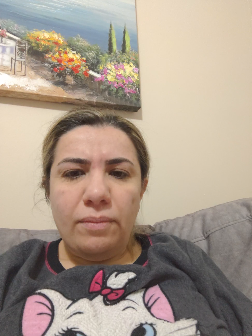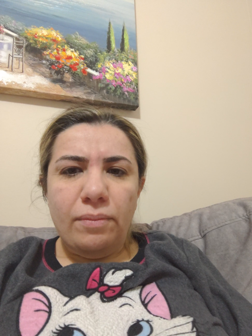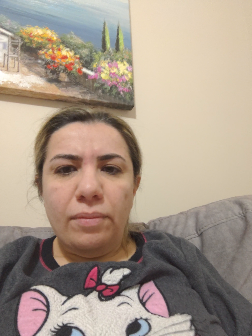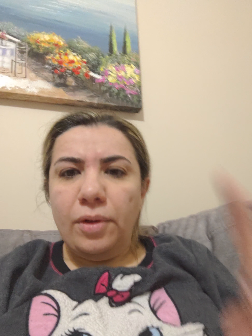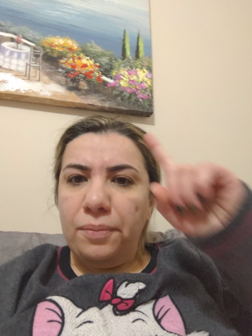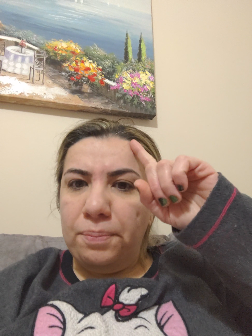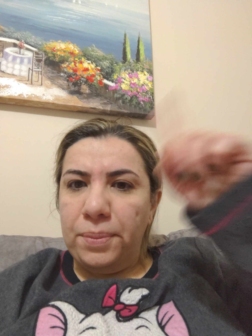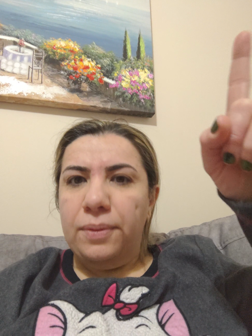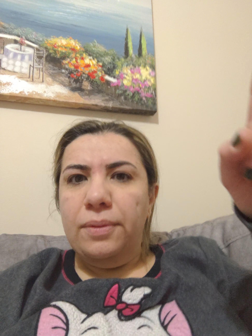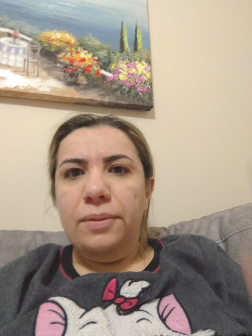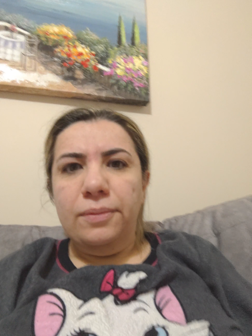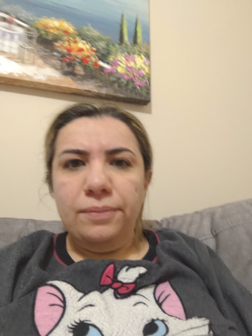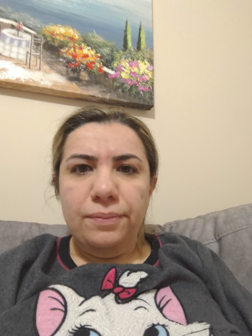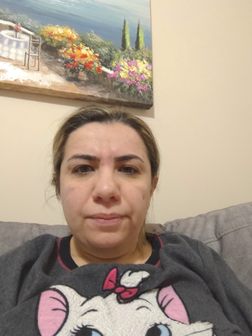penny